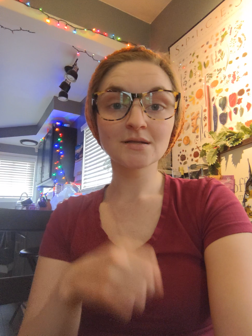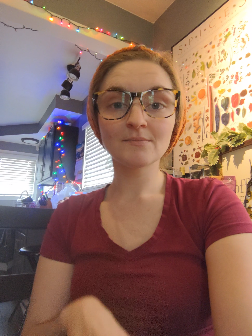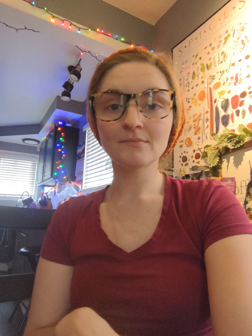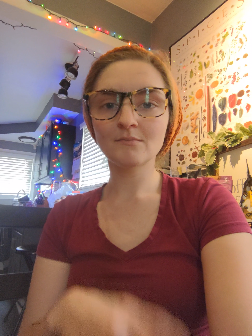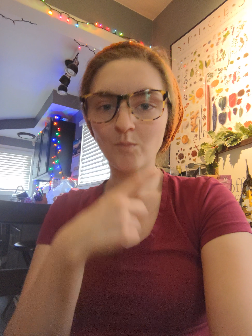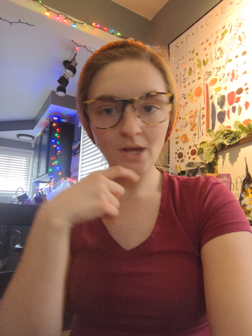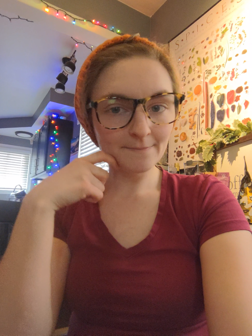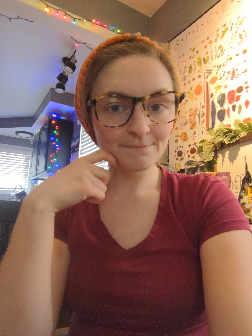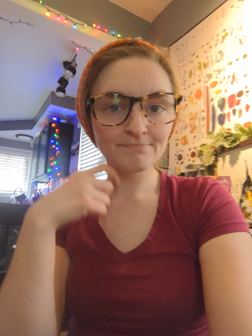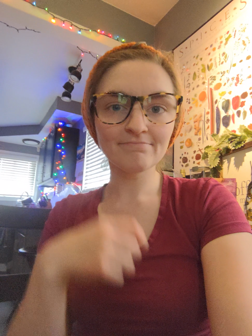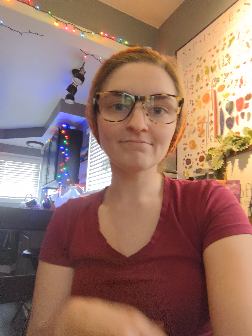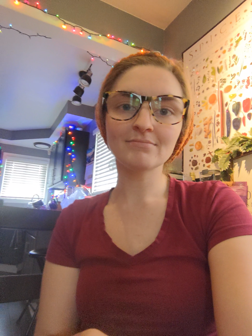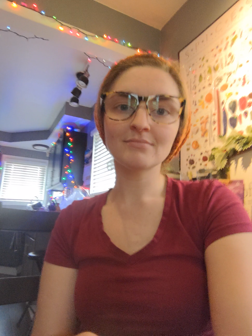dry